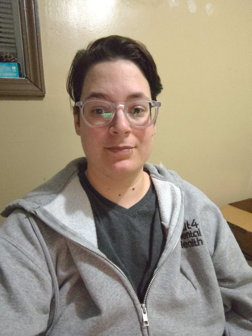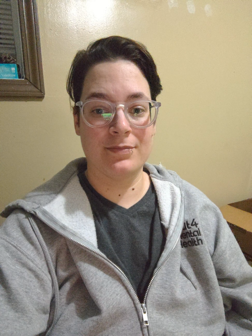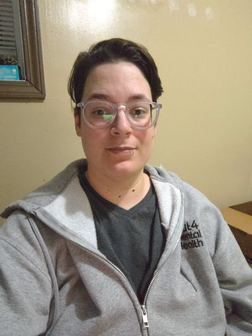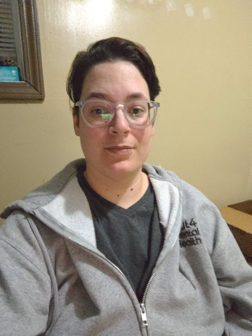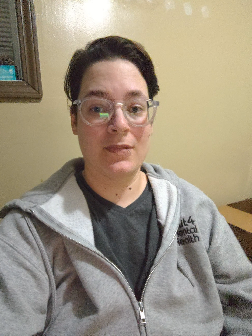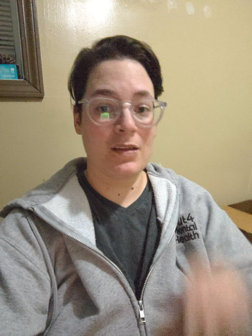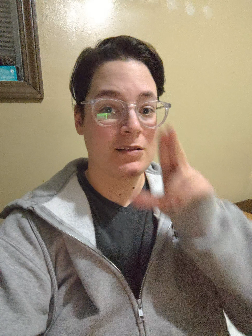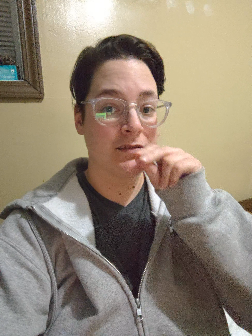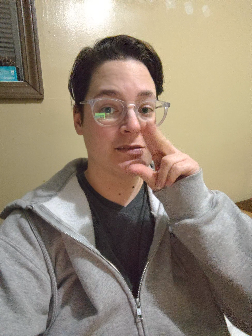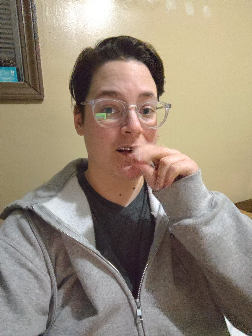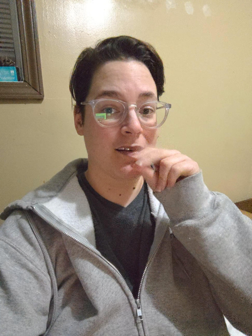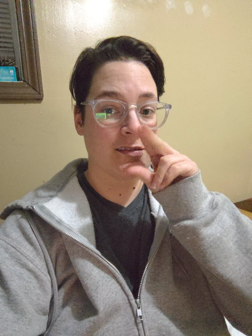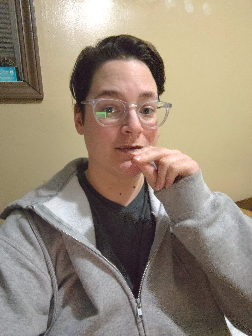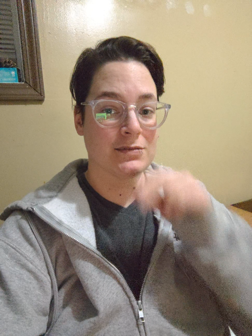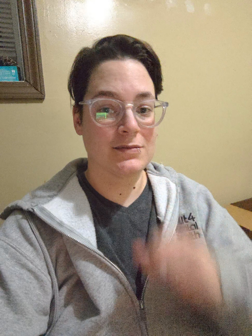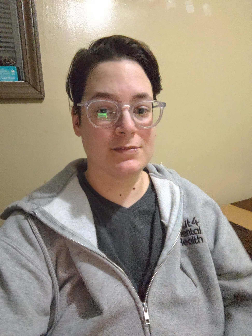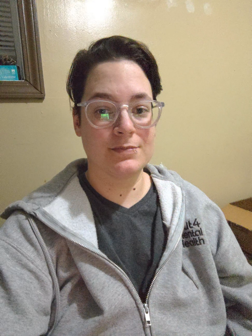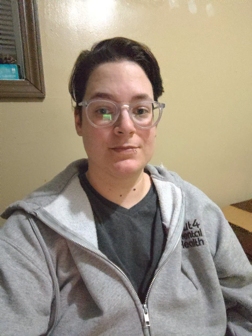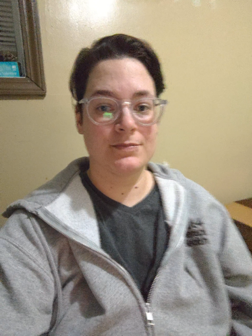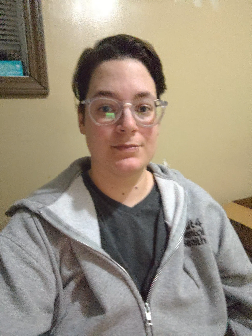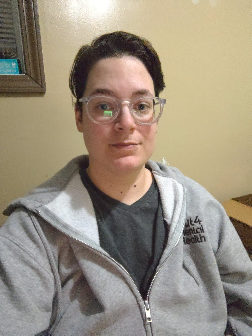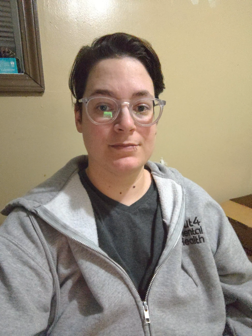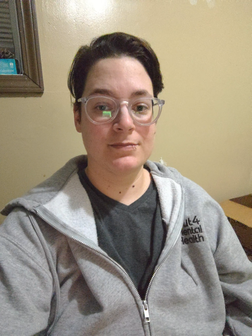duck